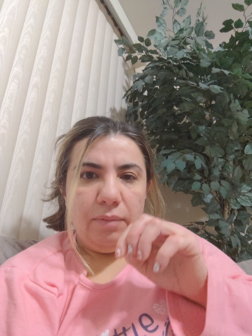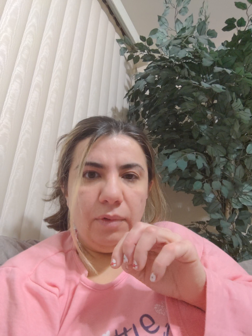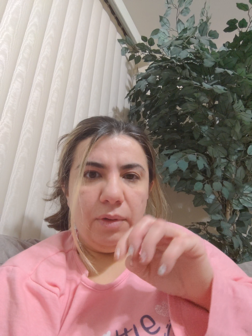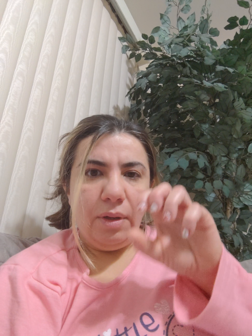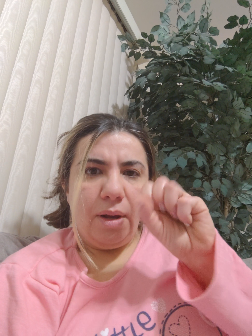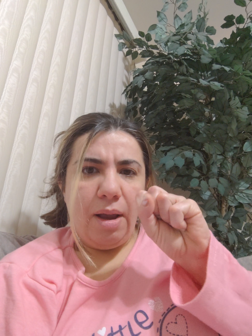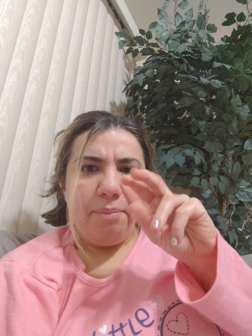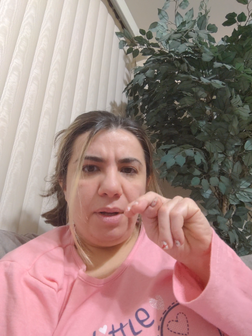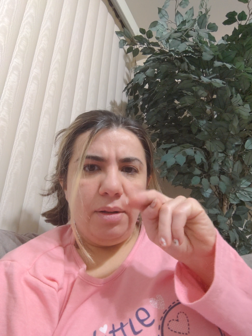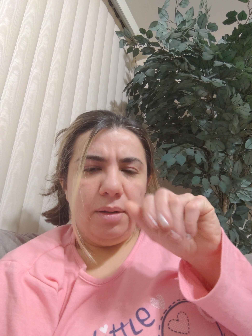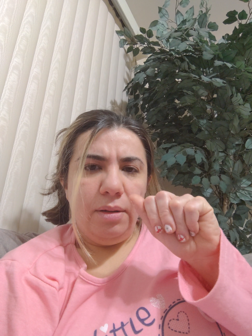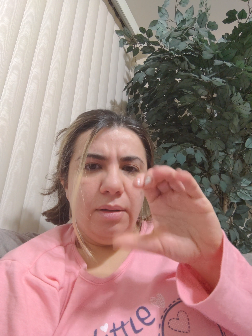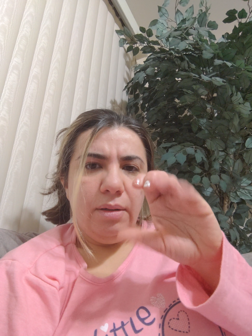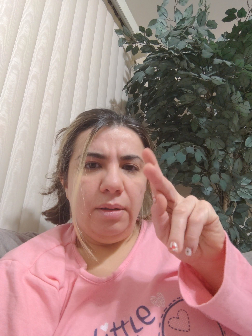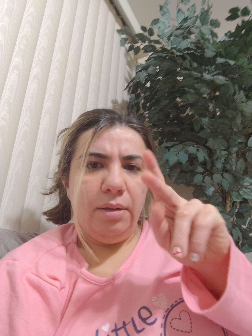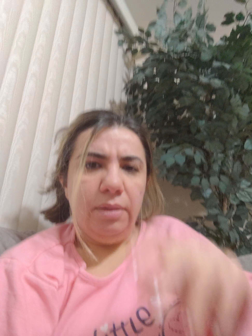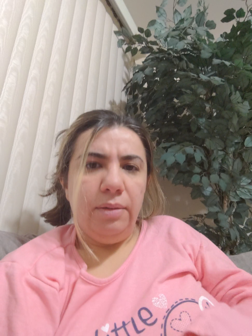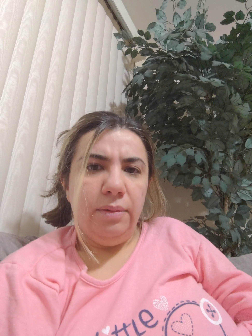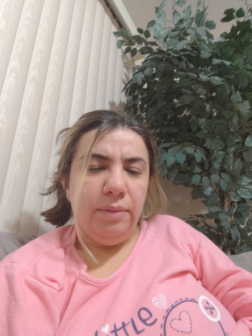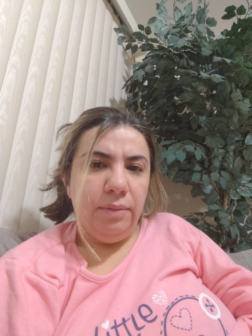snack